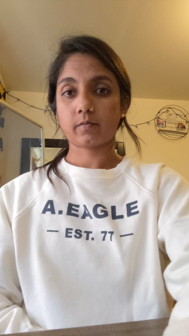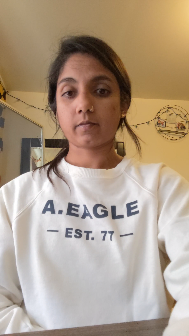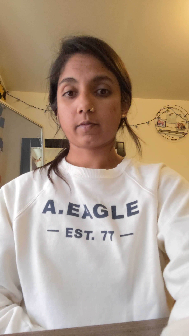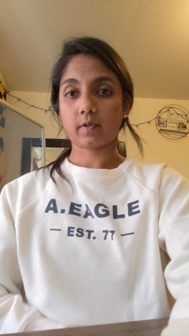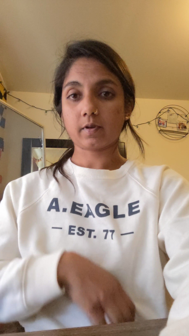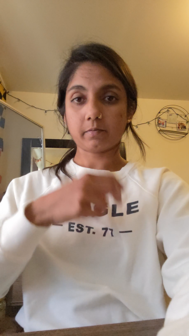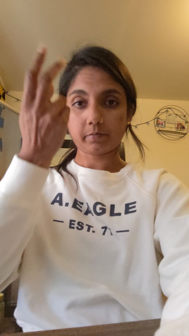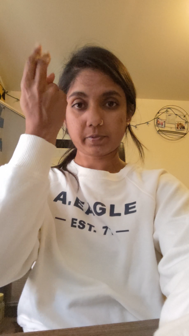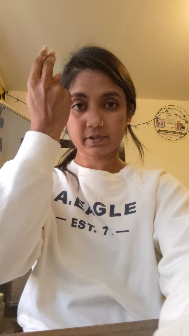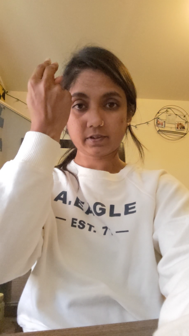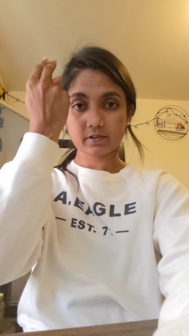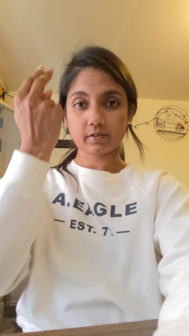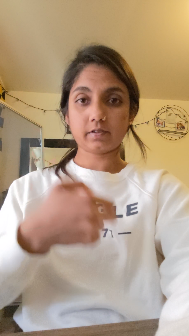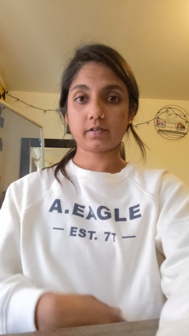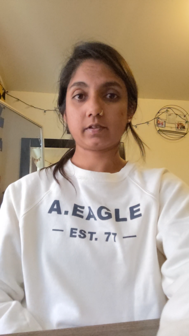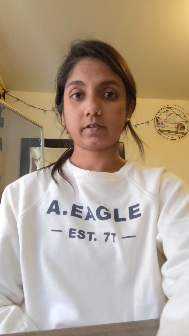bunny